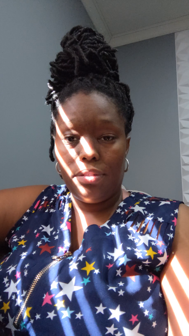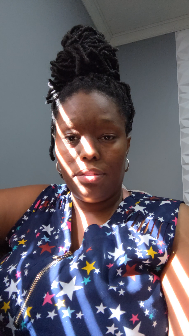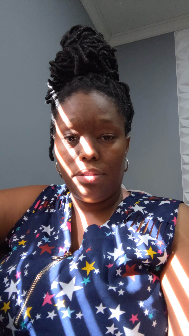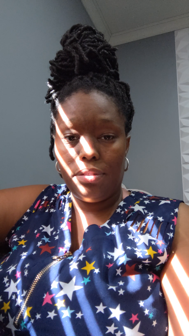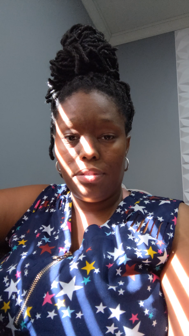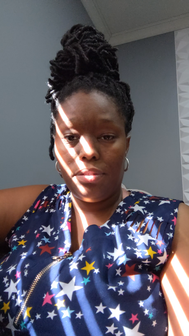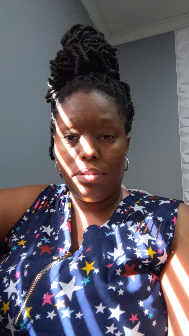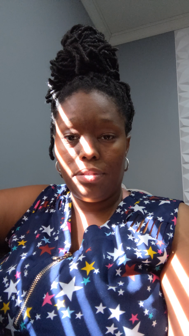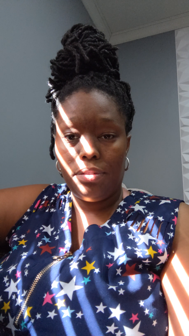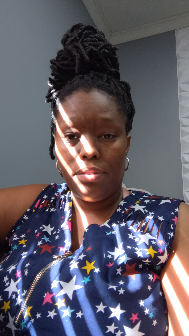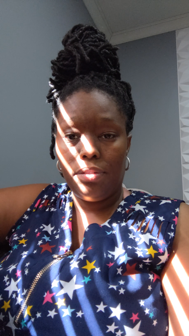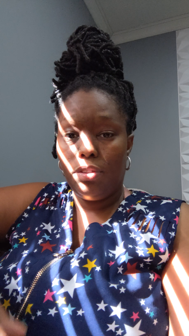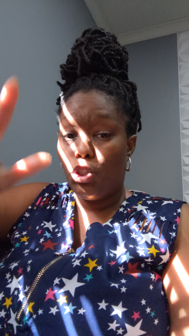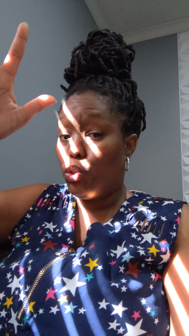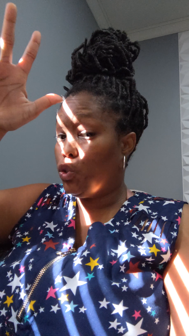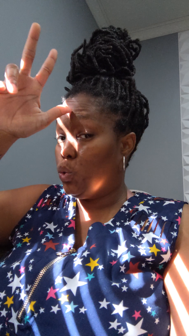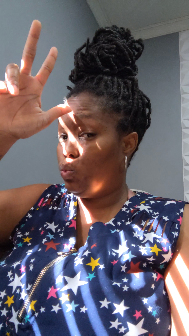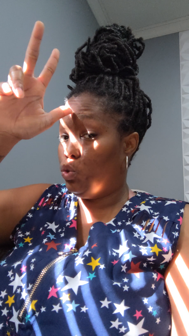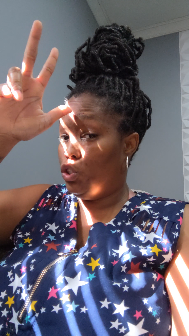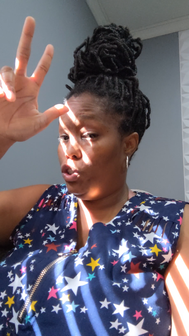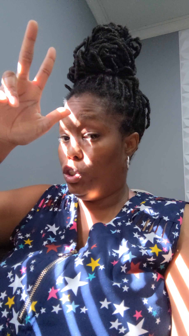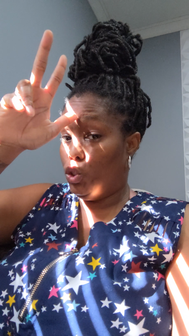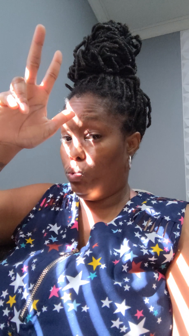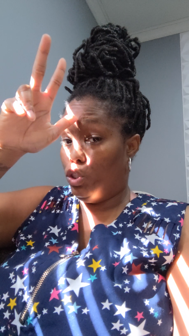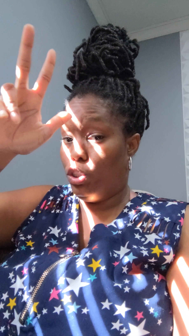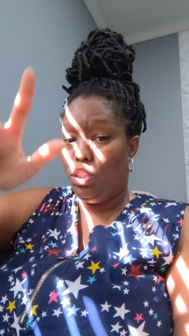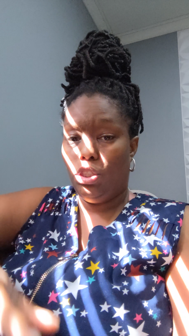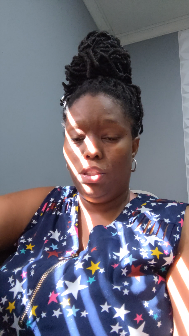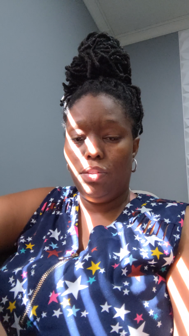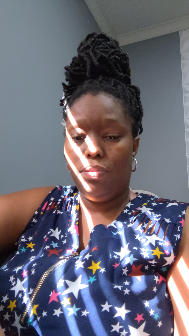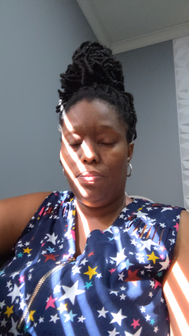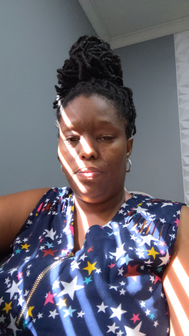rooster